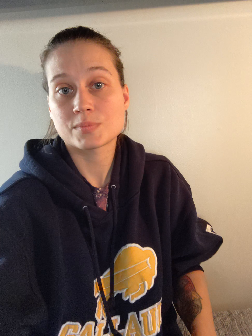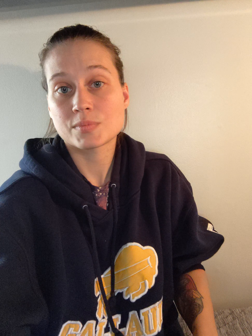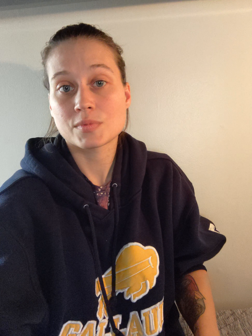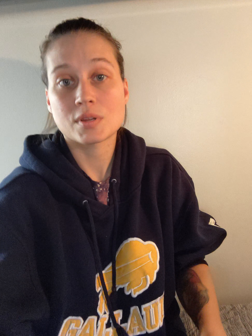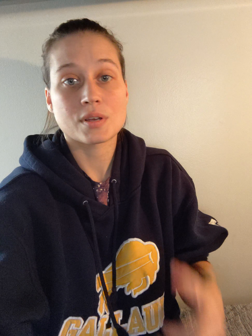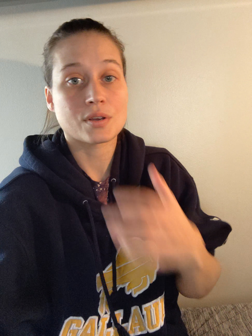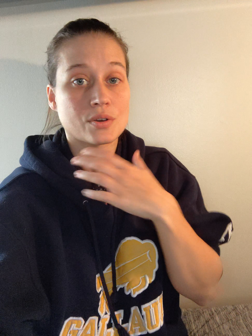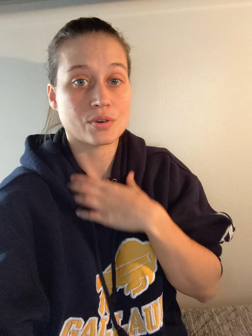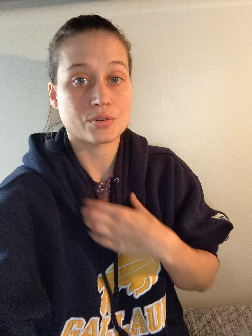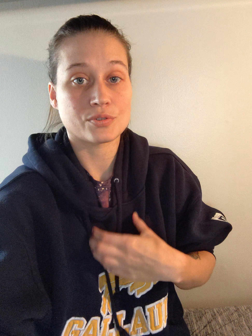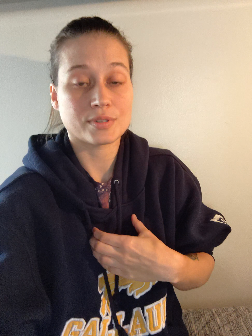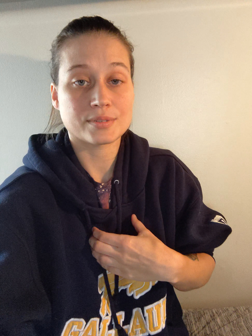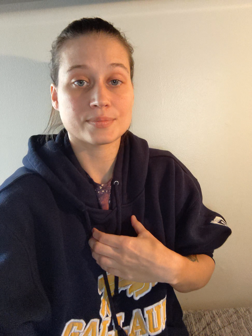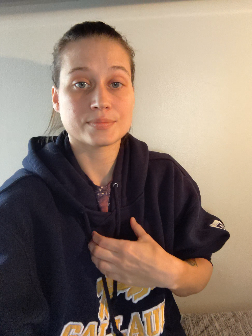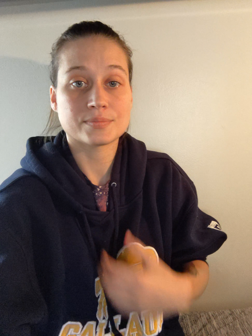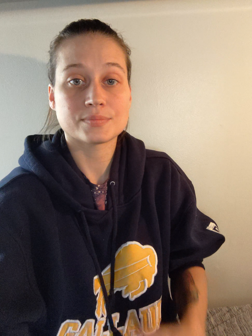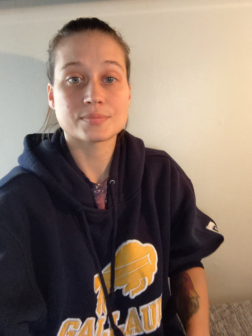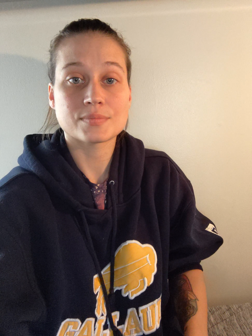hungry